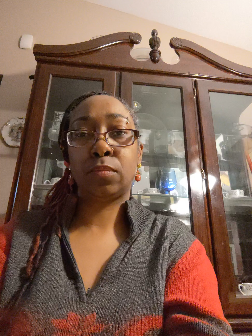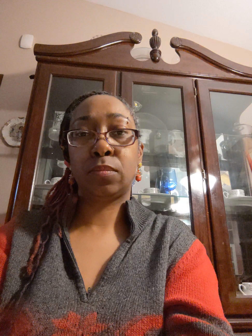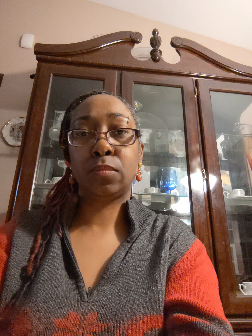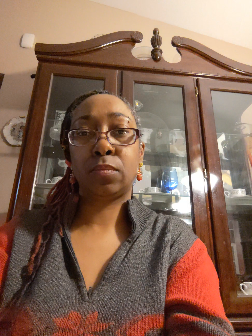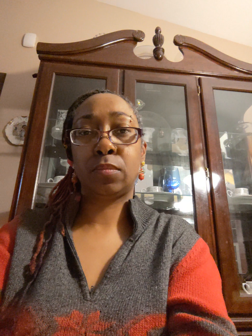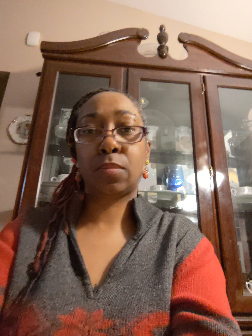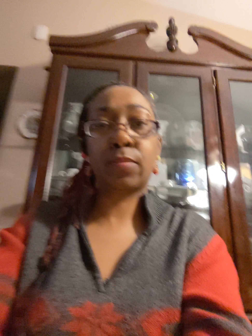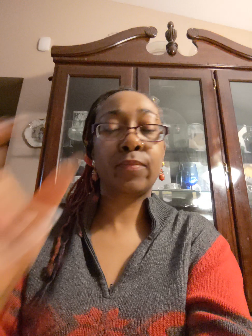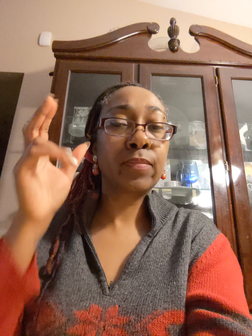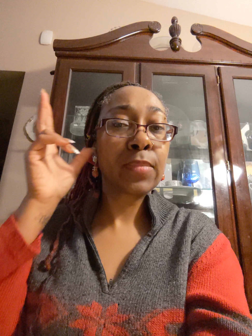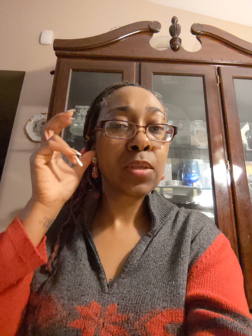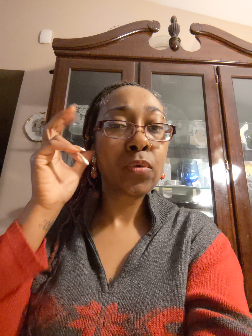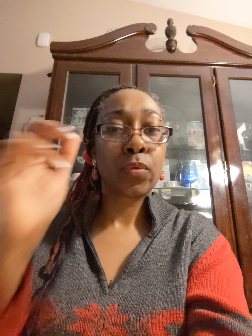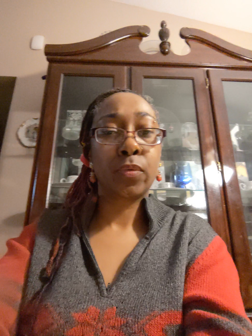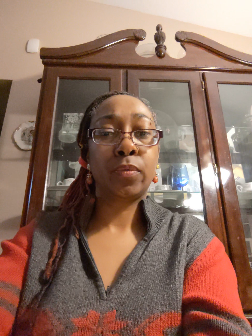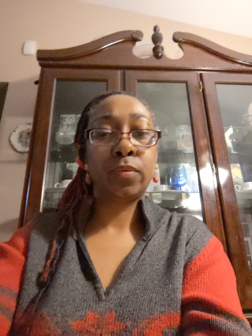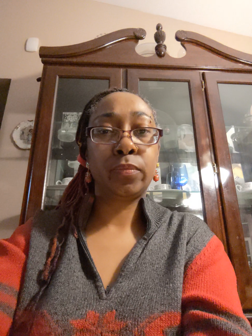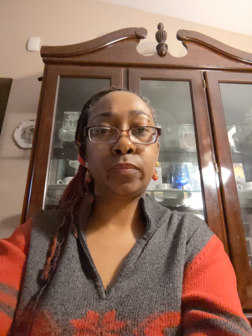hear